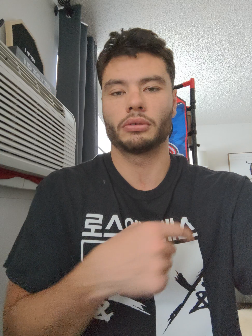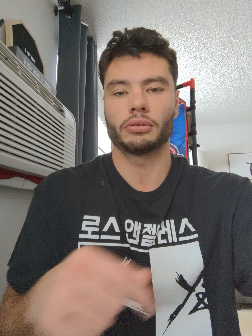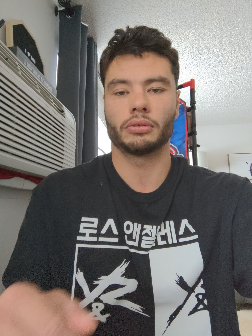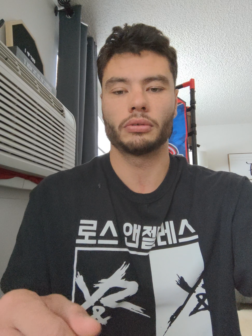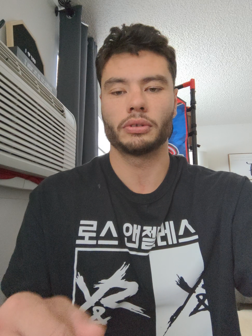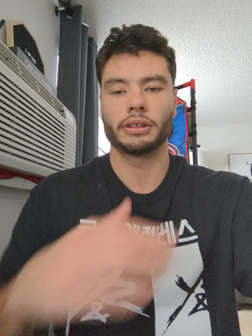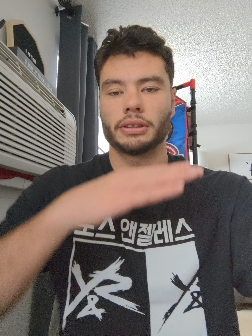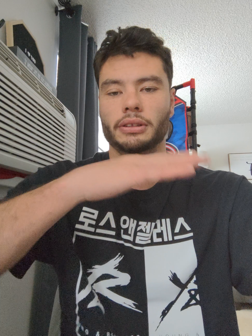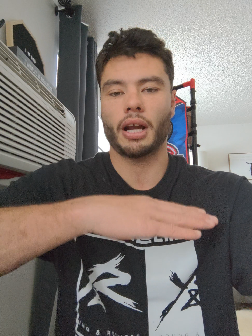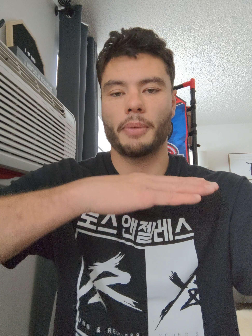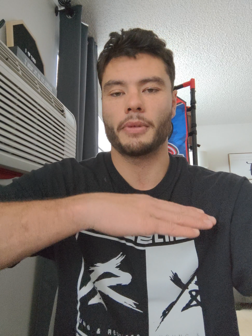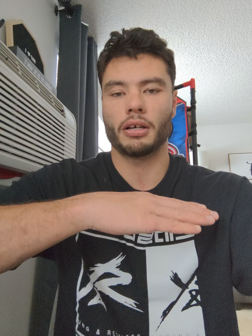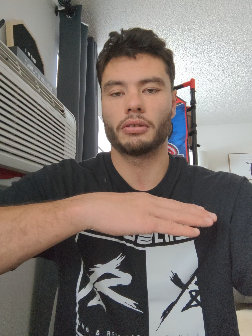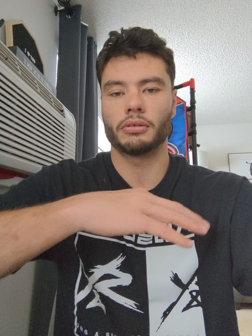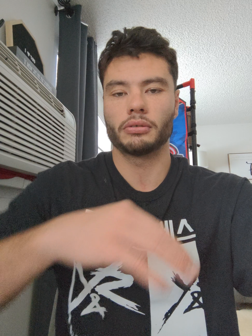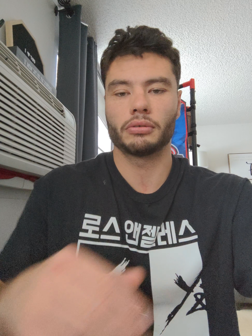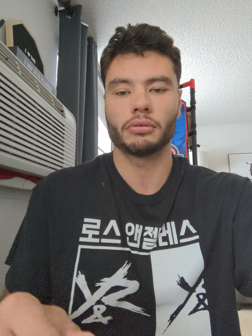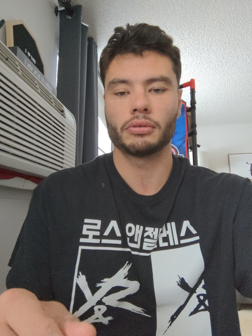table